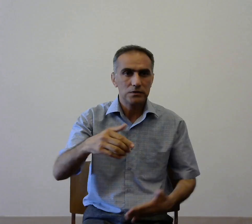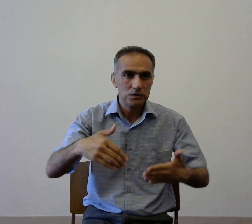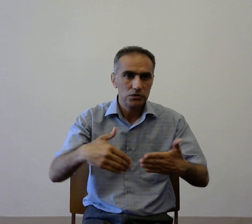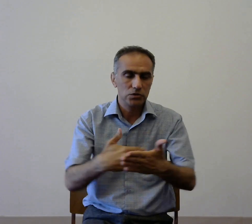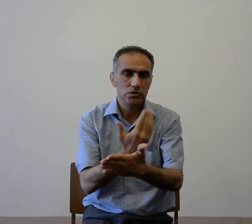yeni